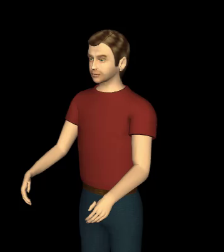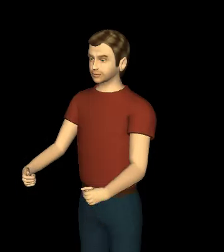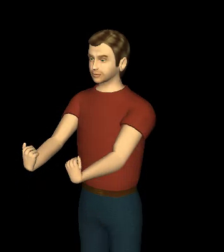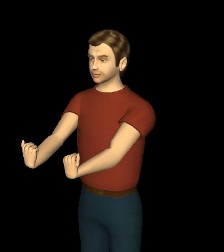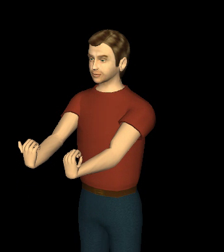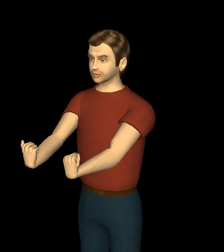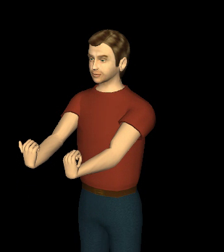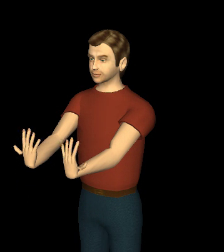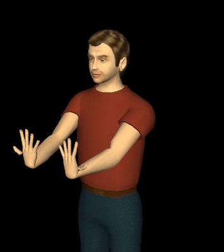كم